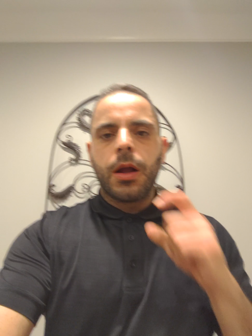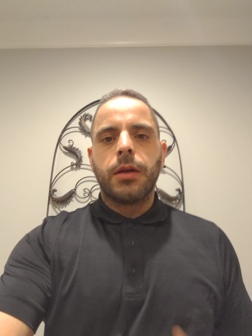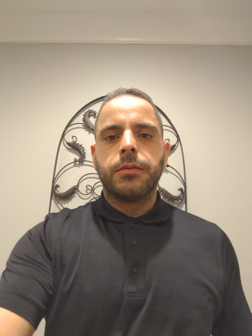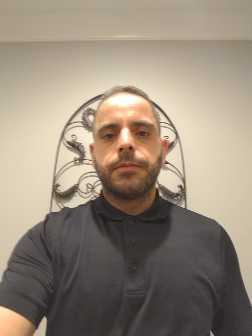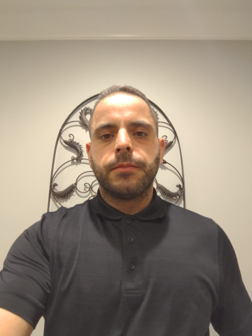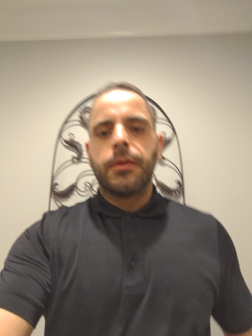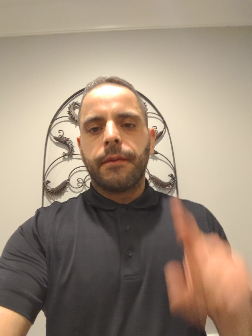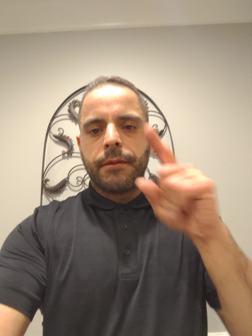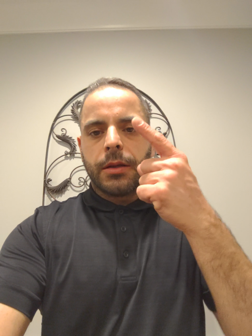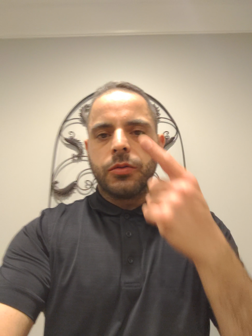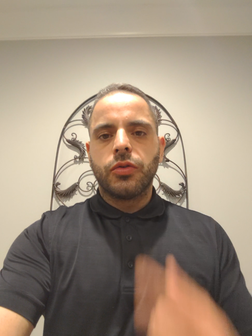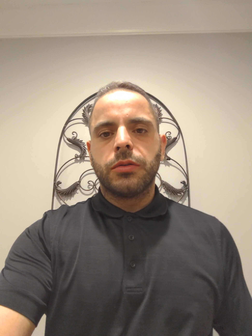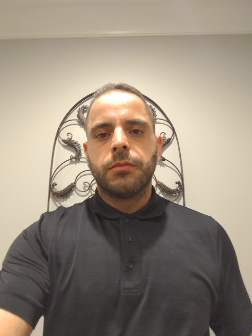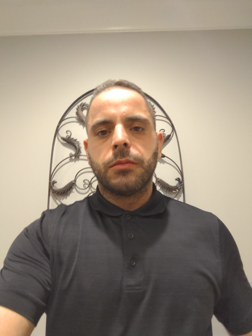first